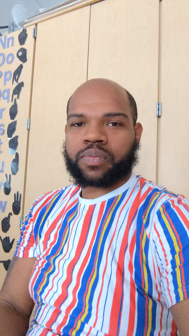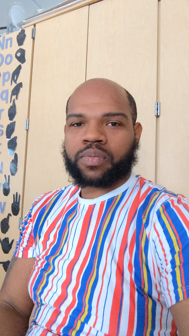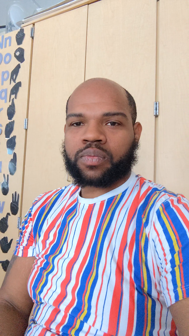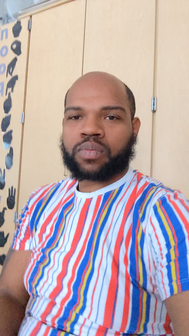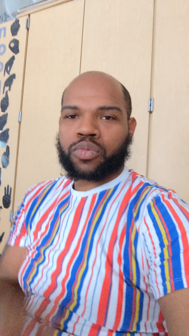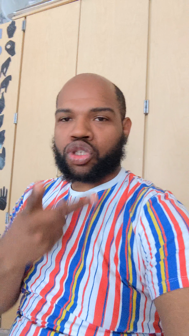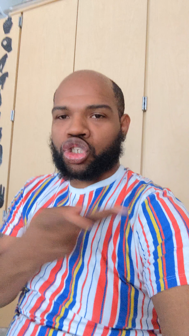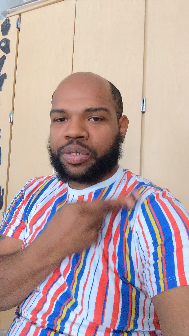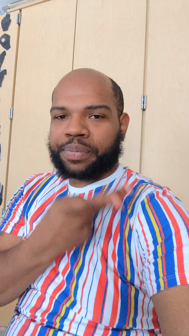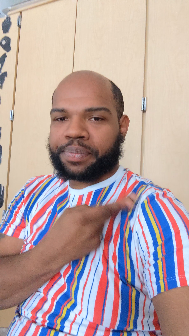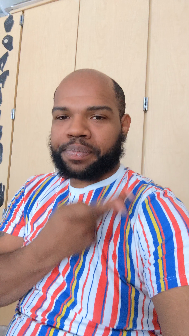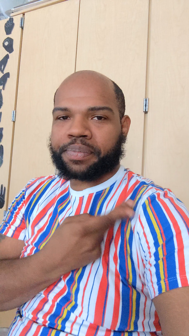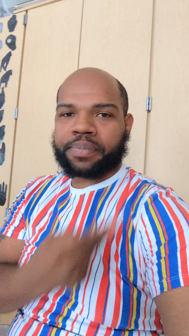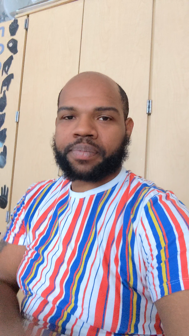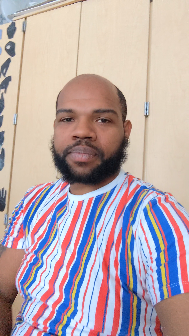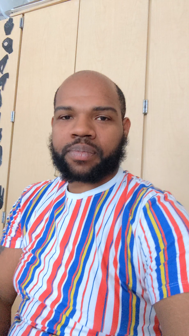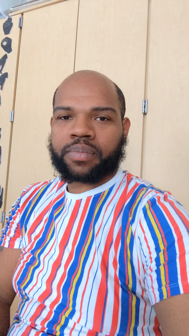sheep